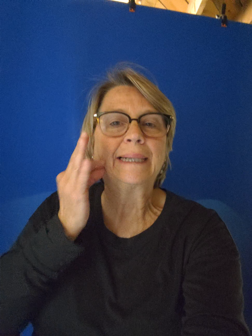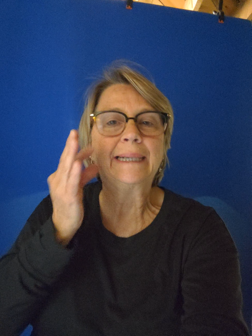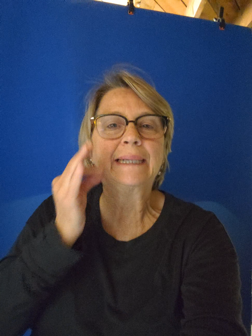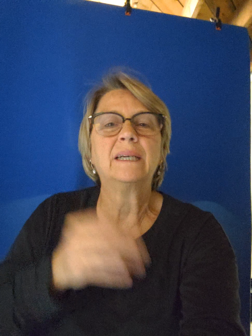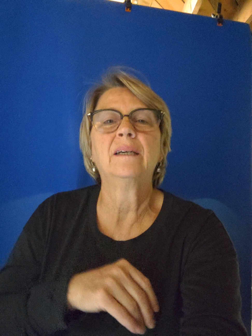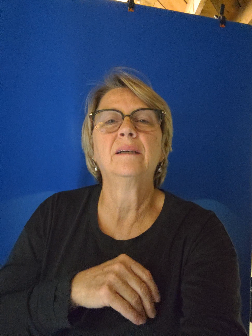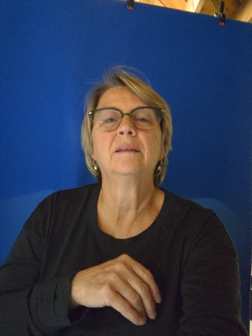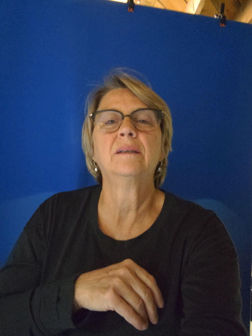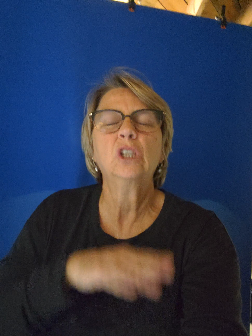kitty